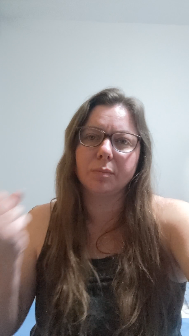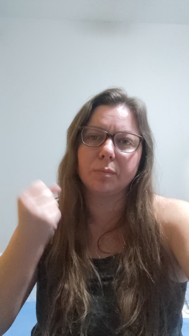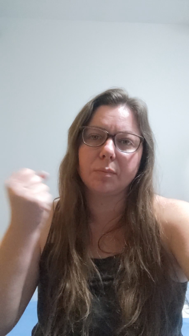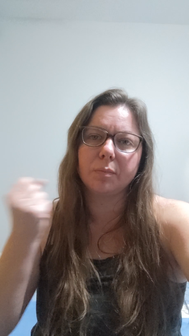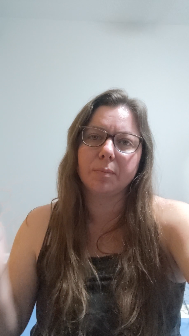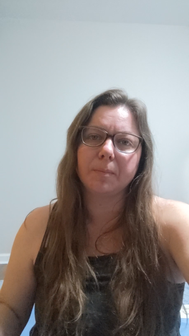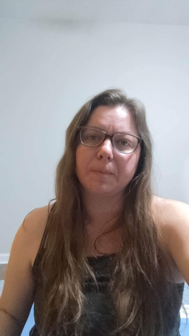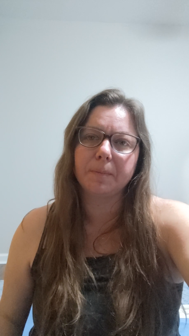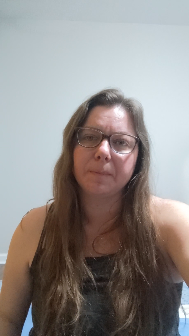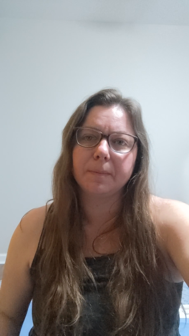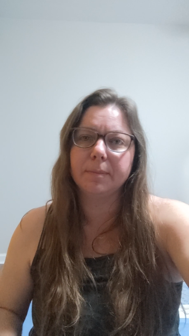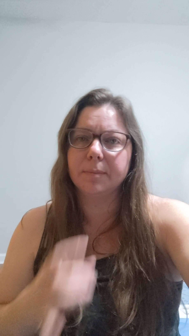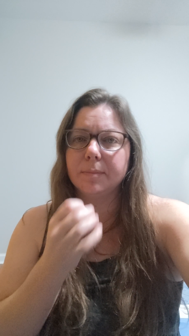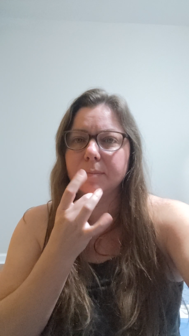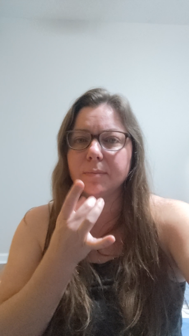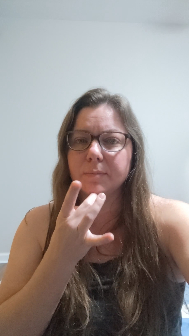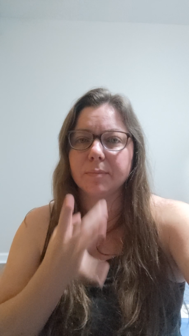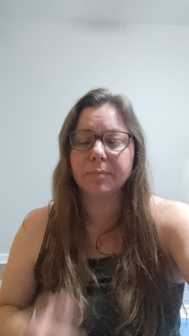light bulb